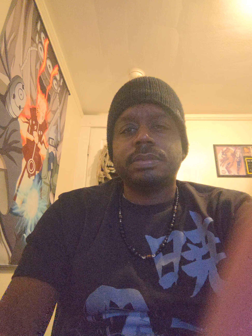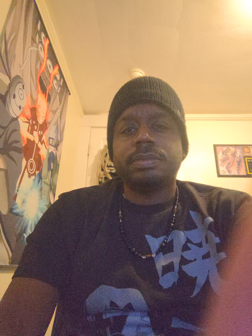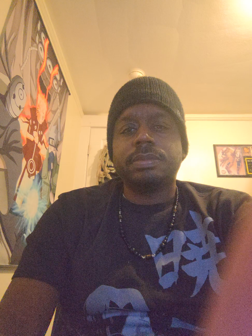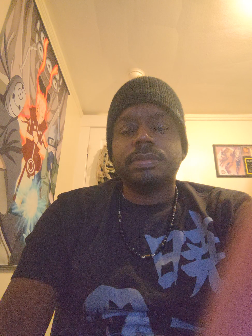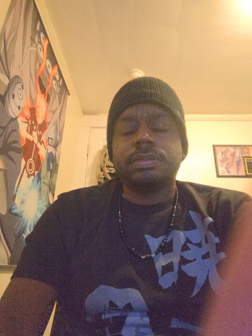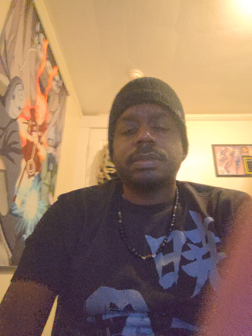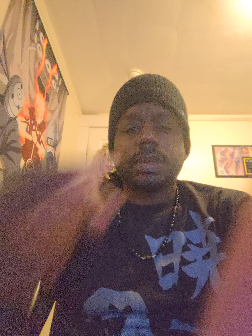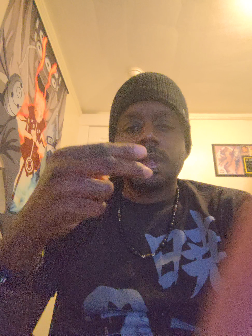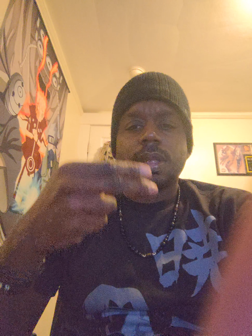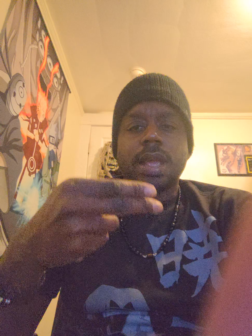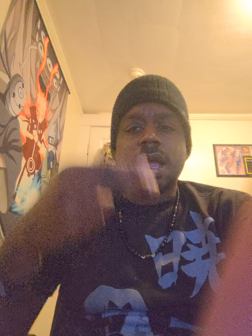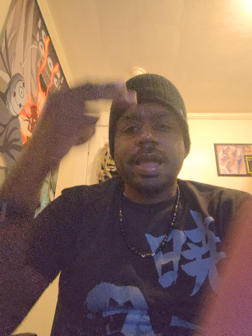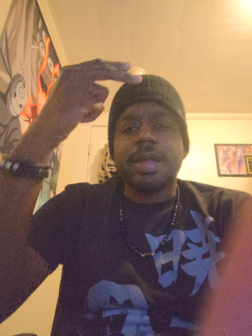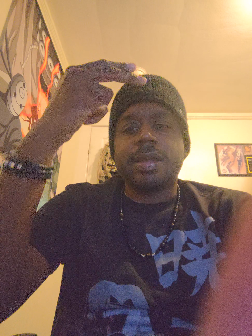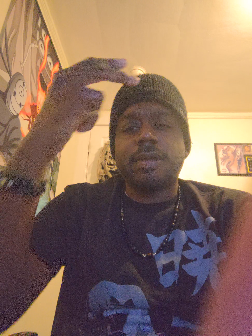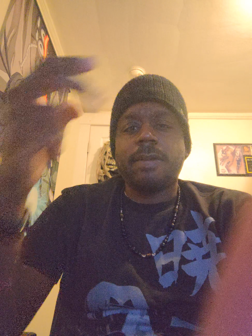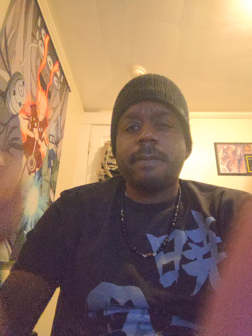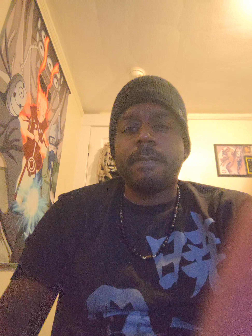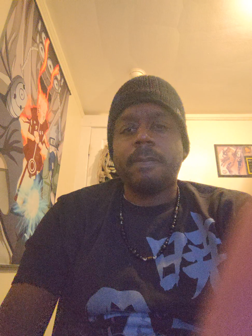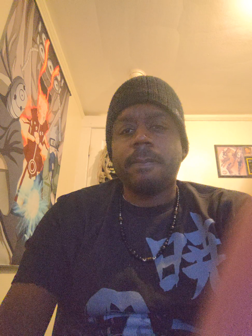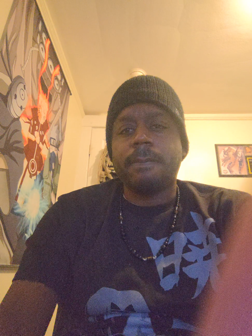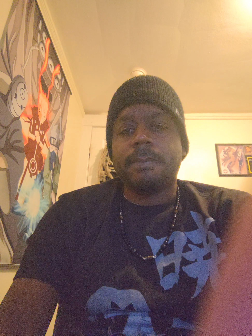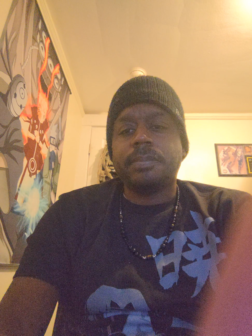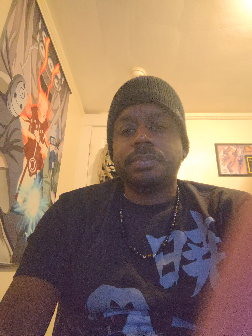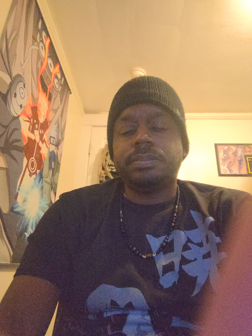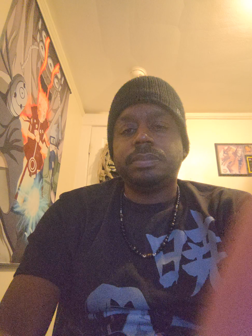high